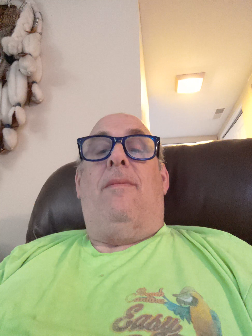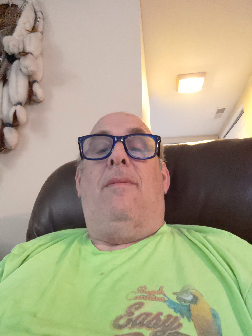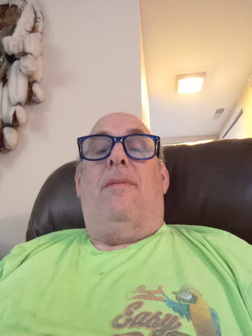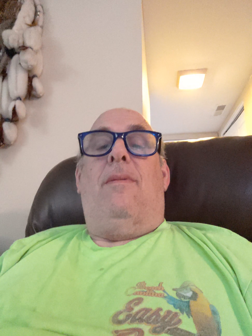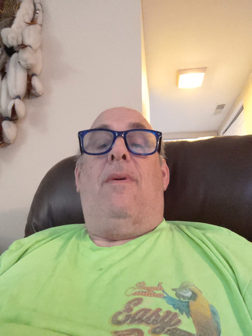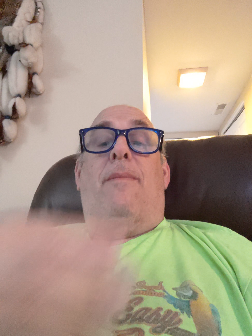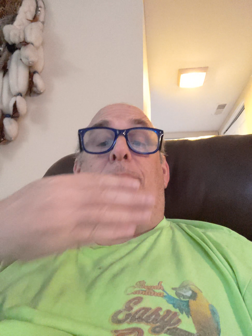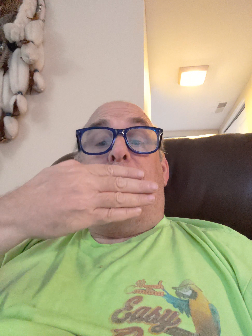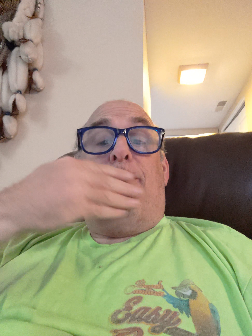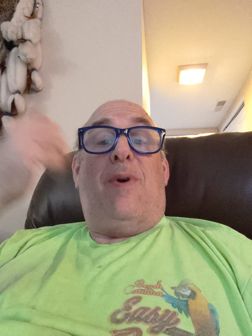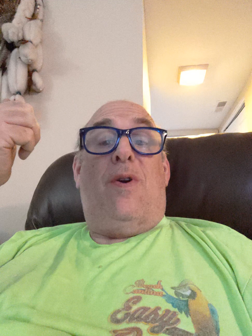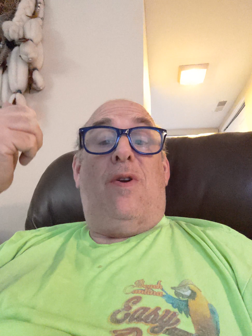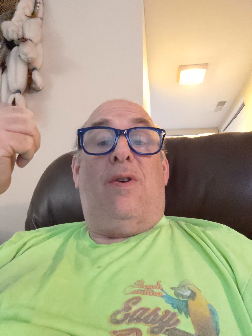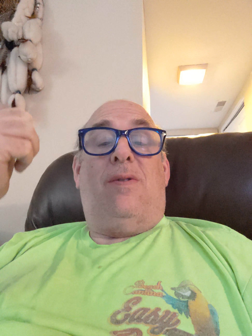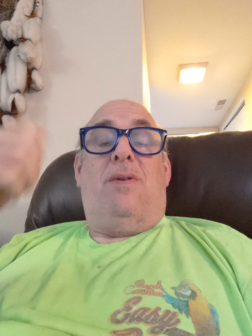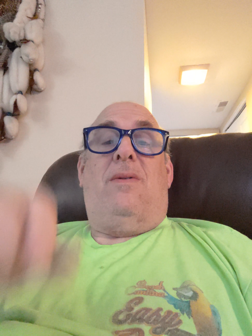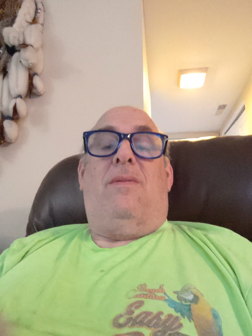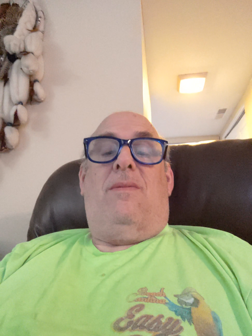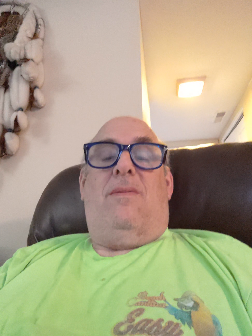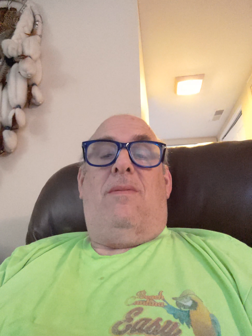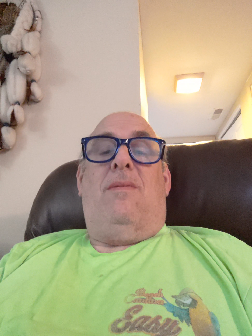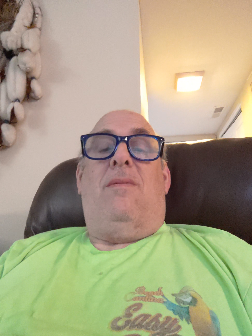better